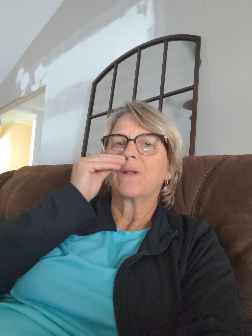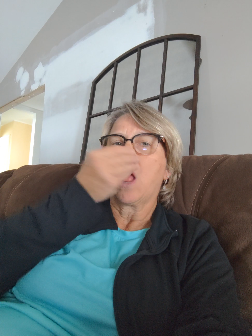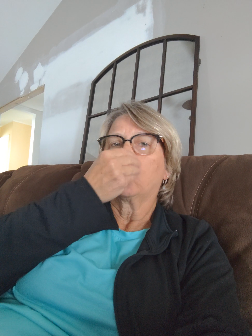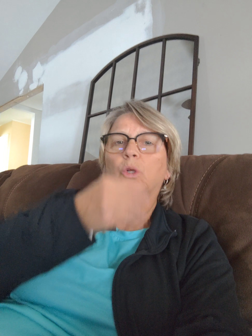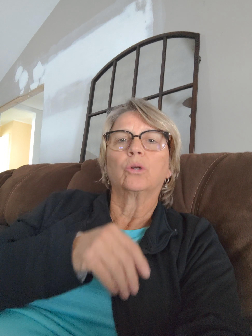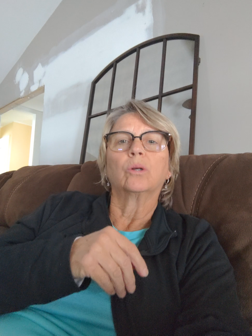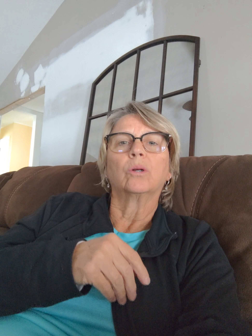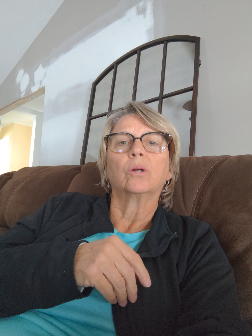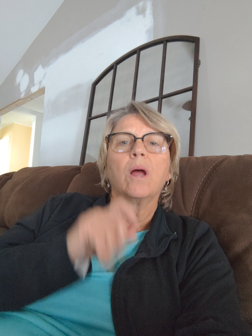flower